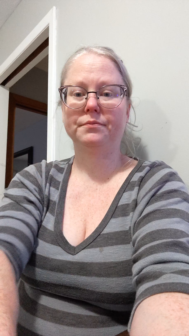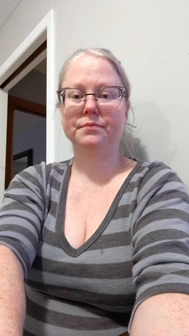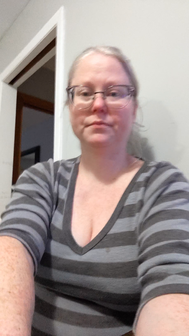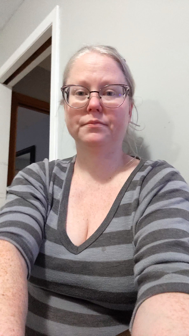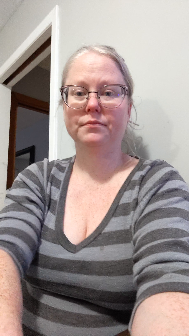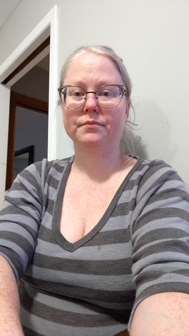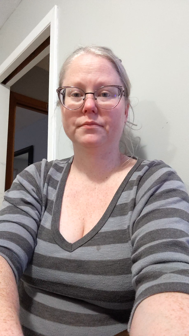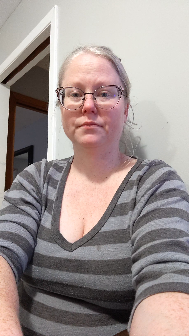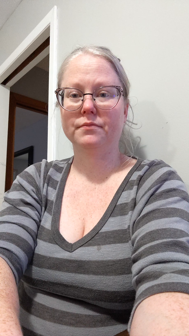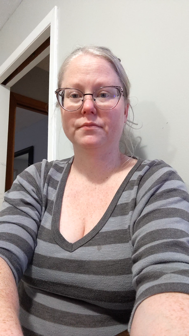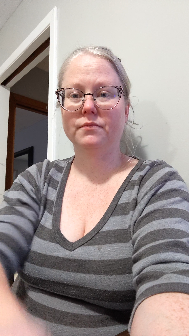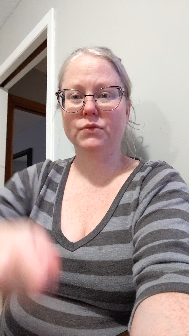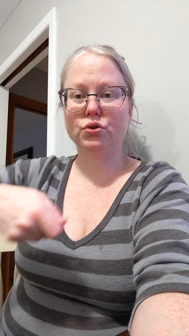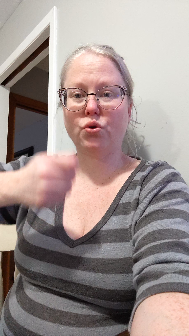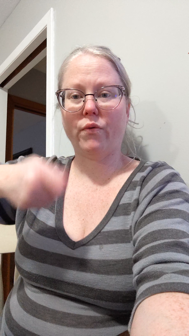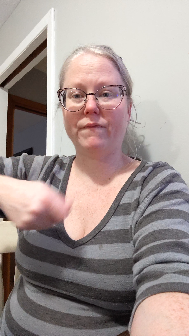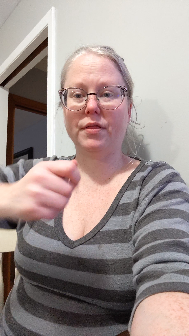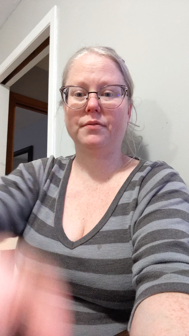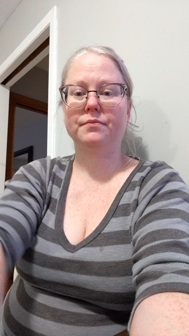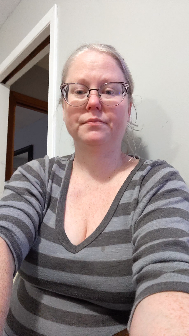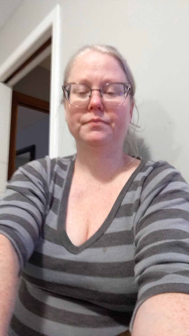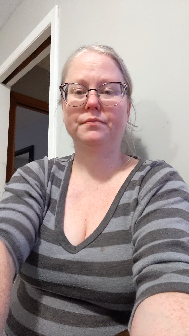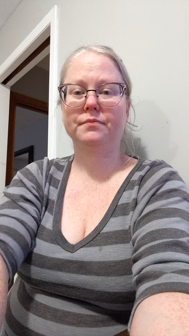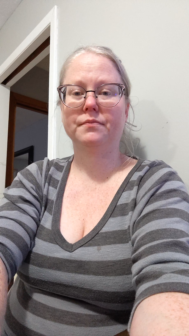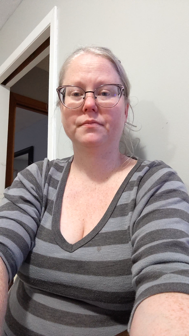shovel